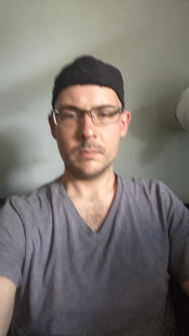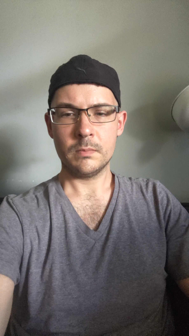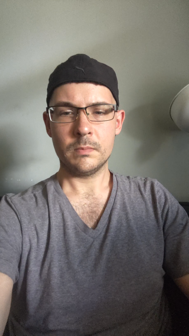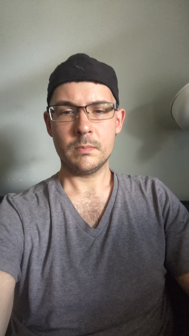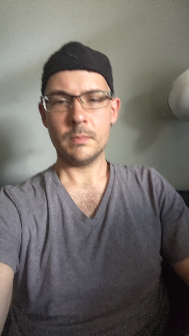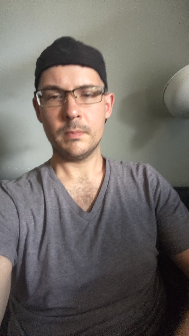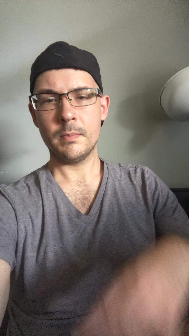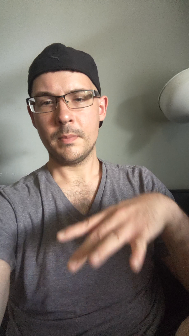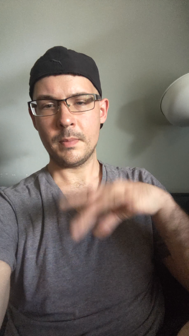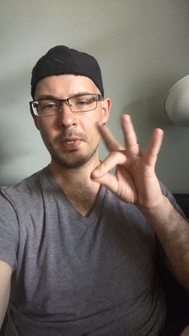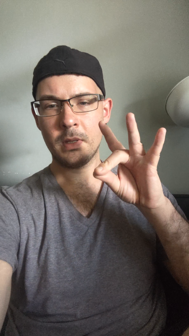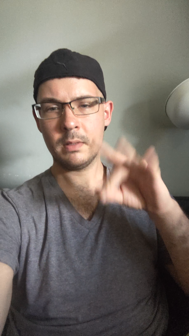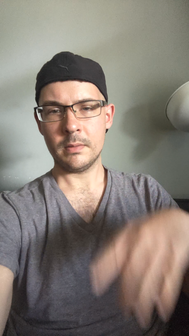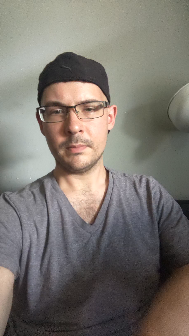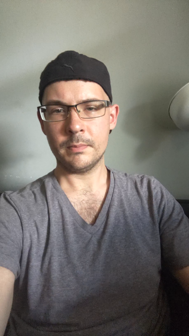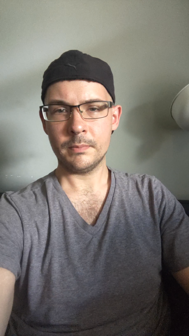pick